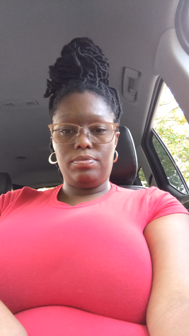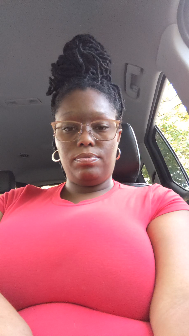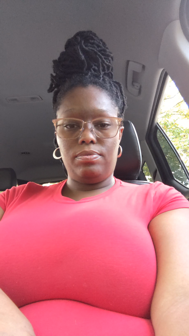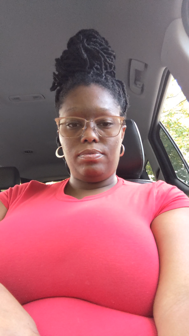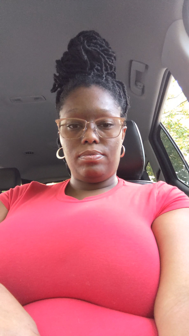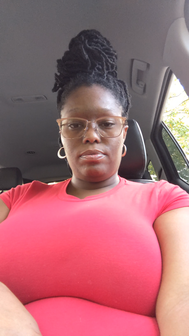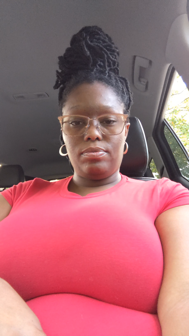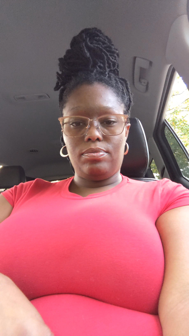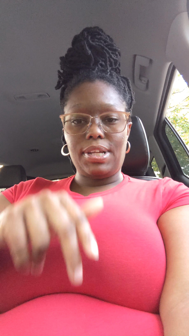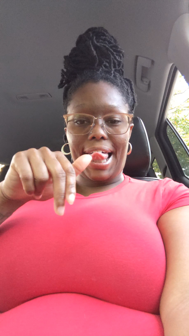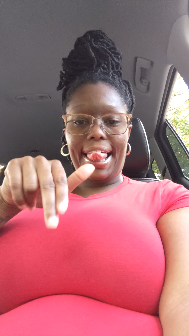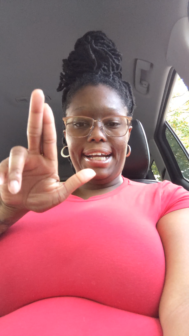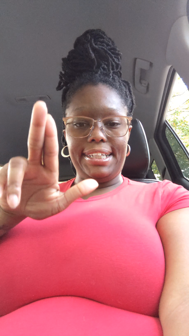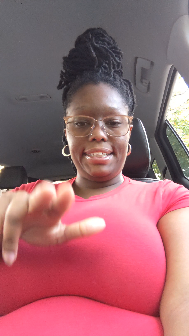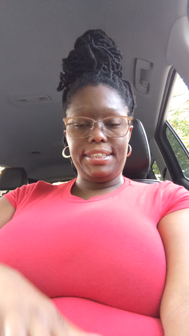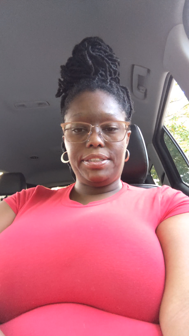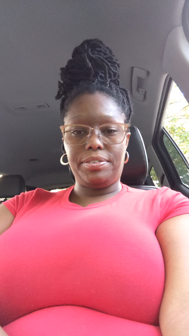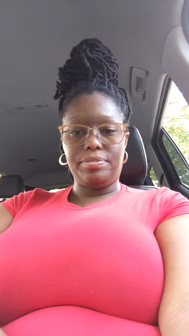lick